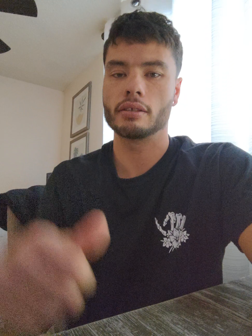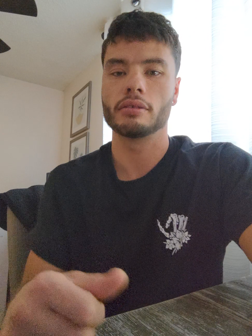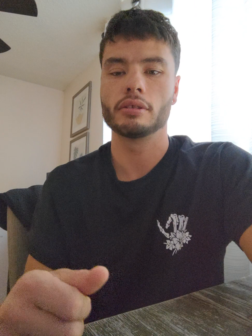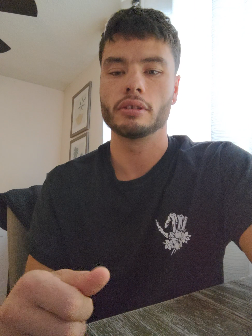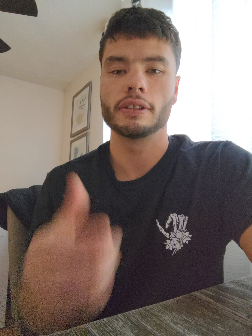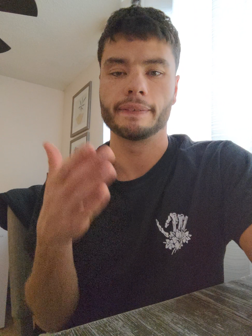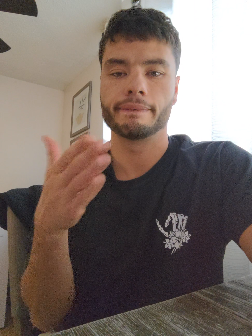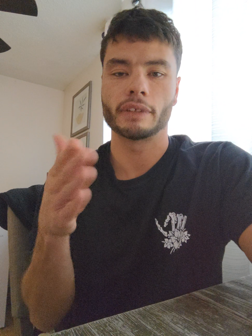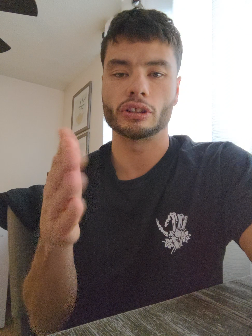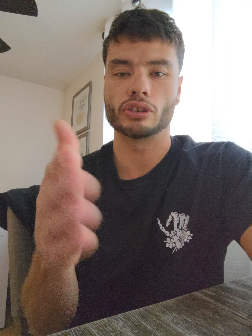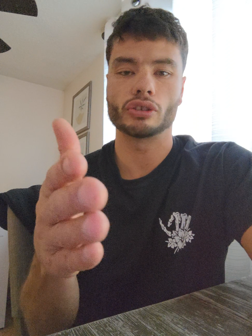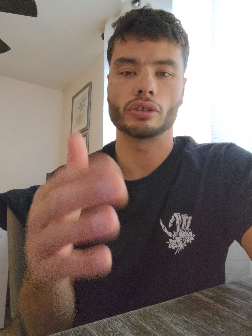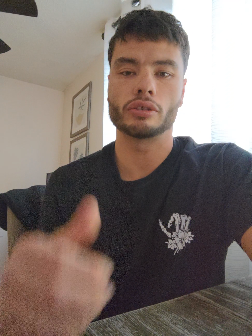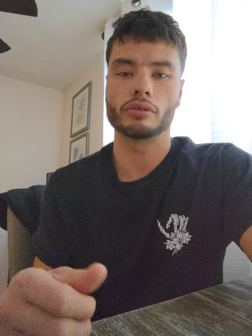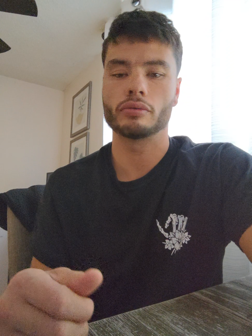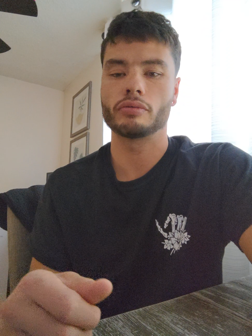fish